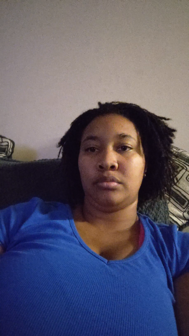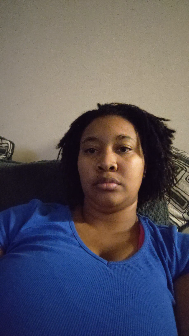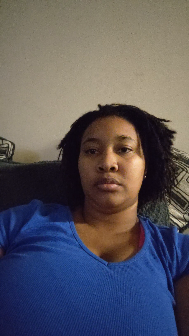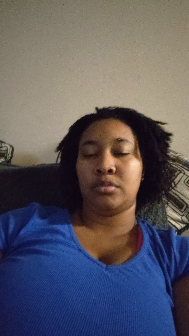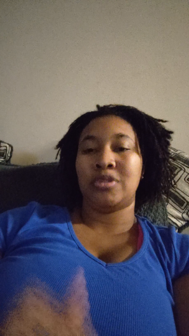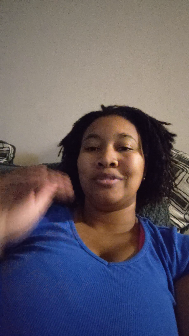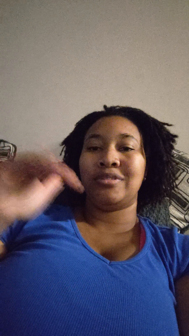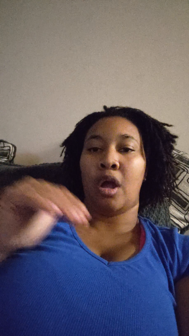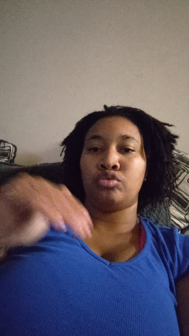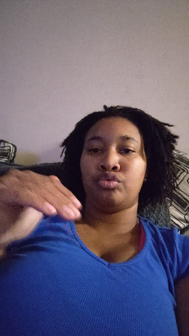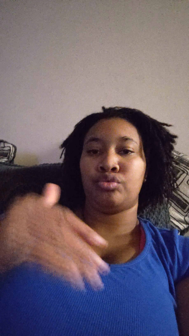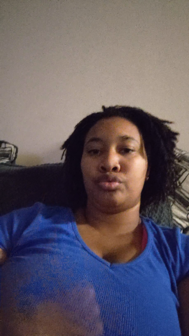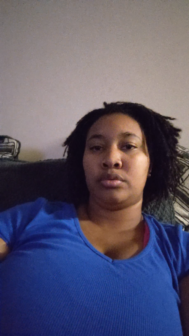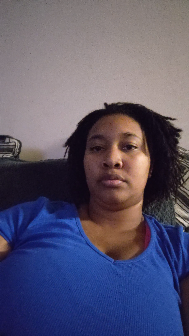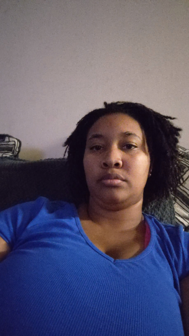doctor